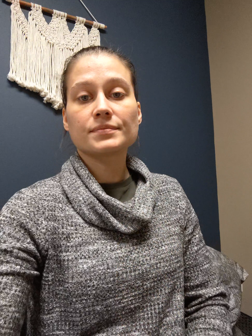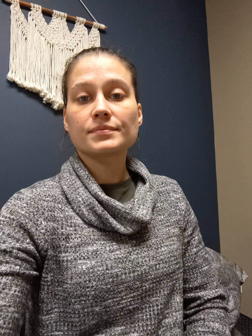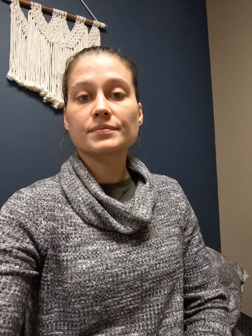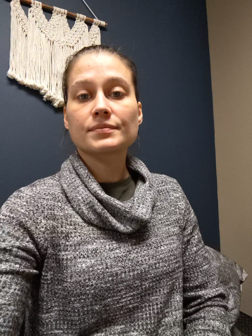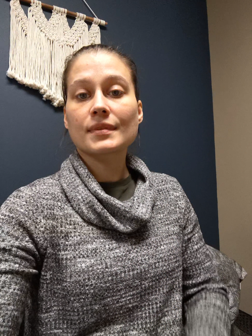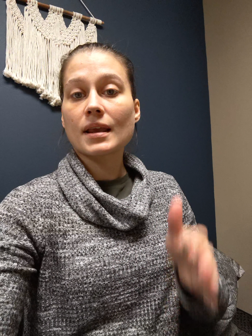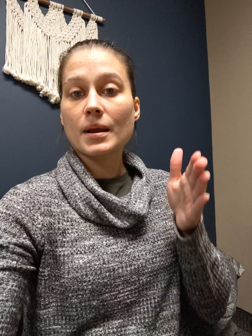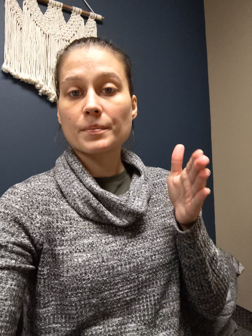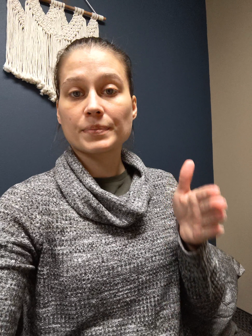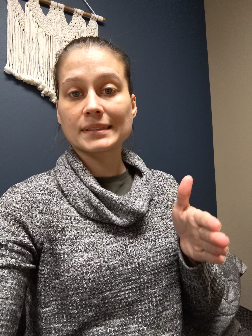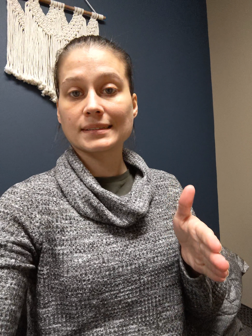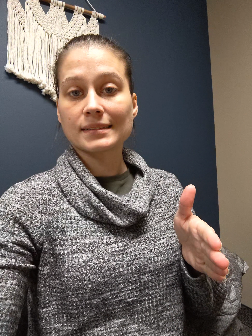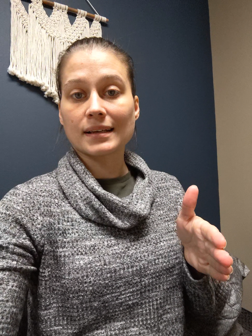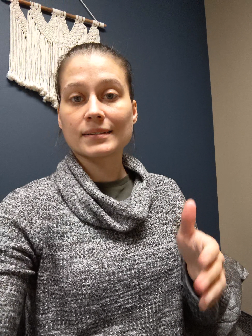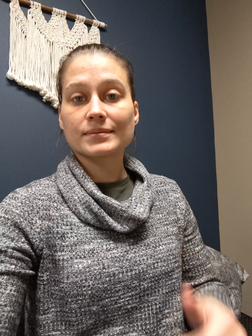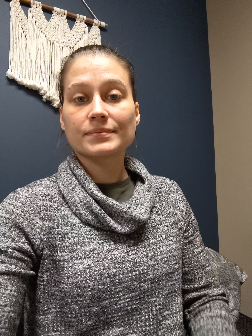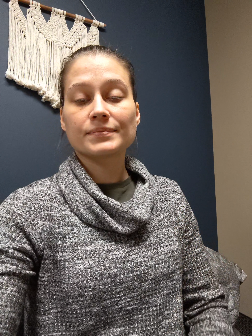beside